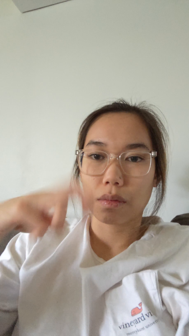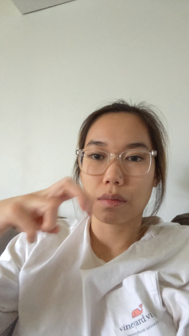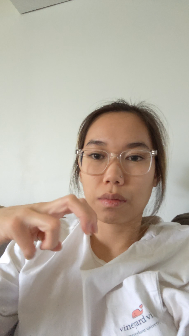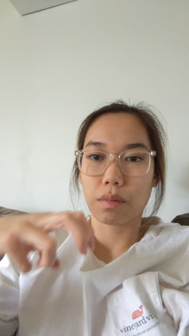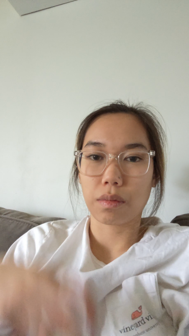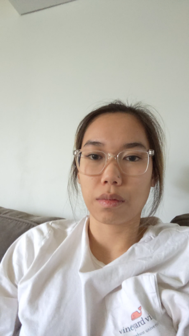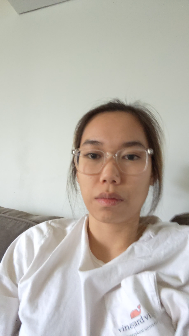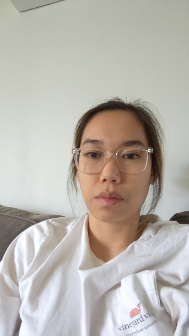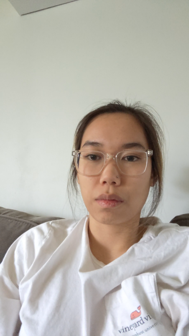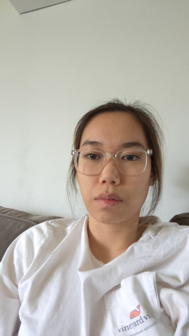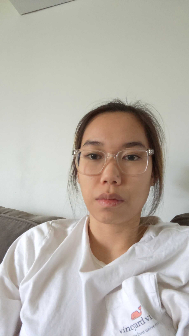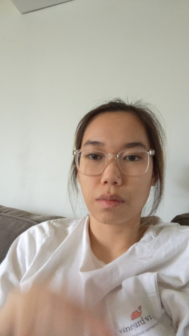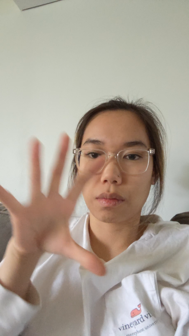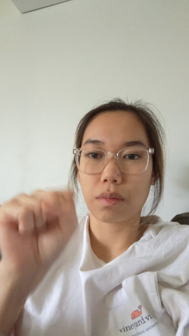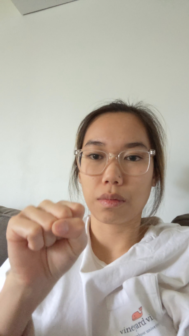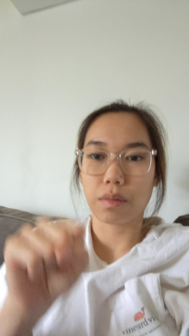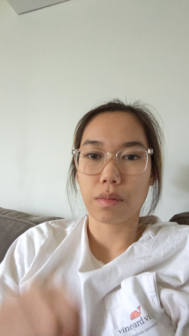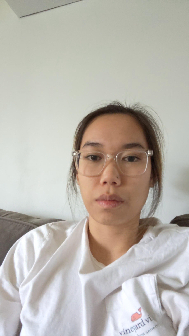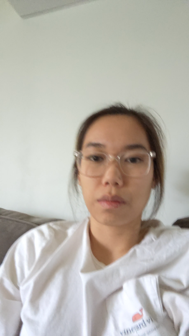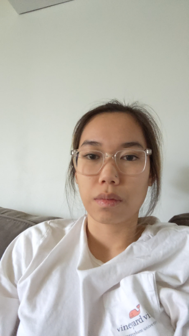catch